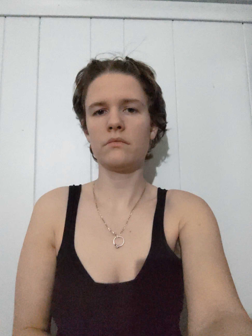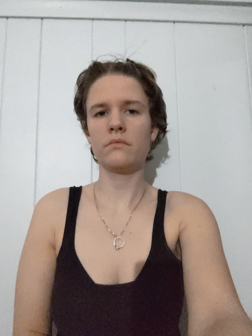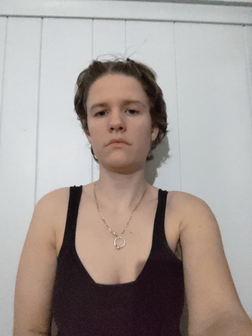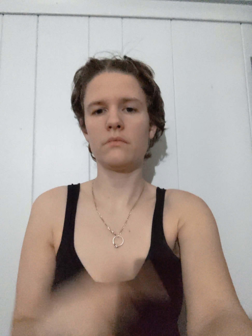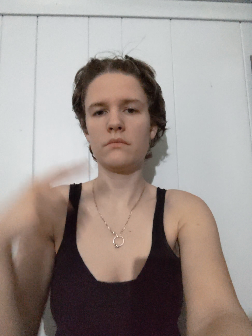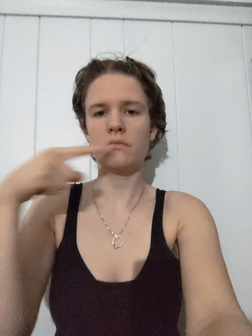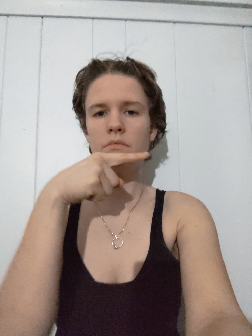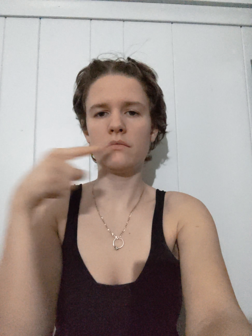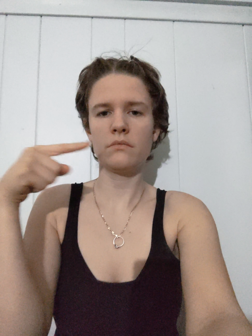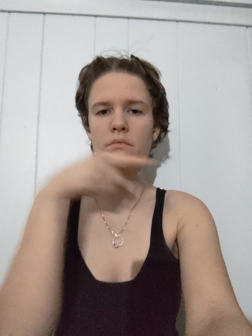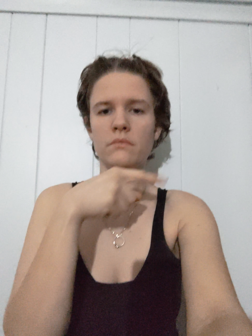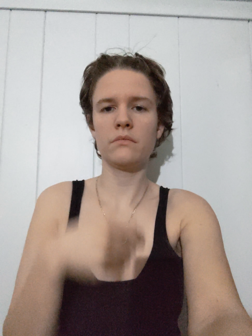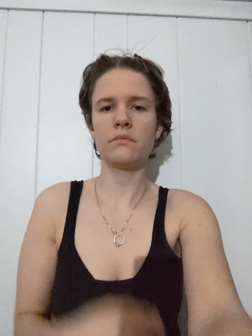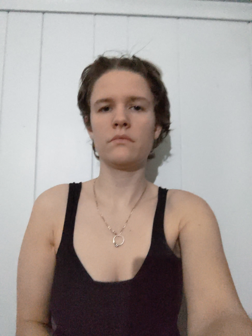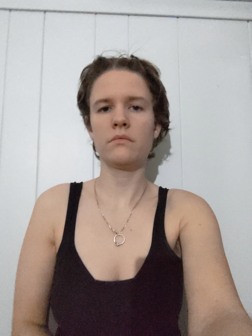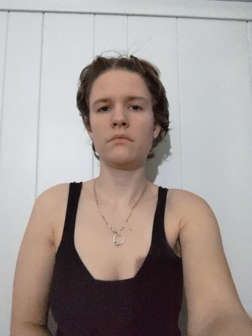toothbrush